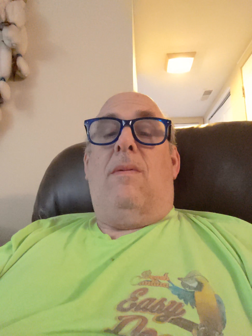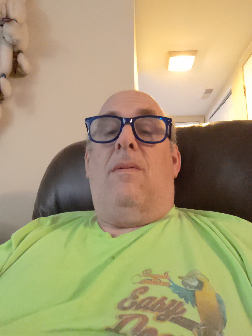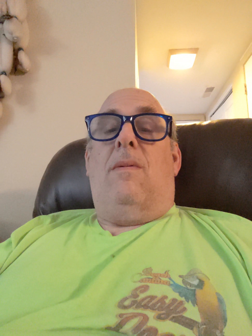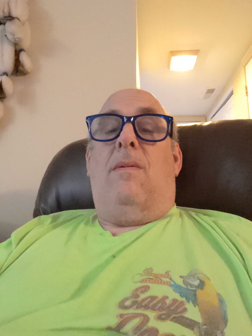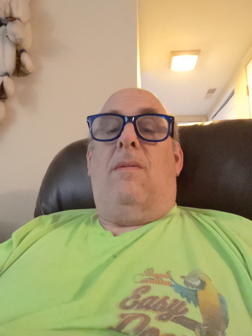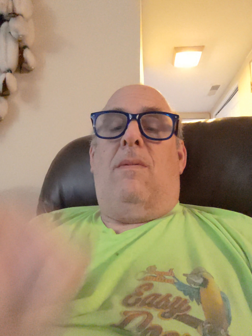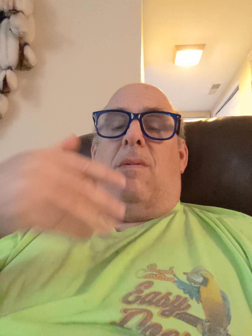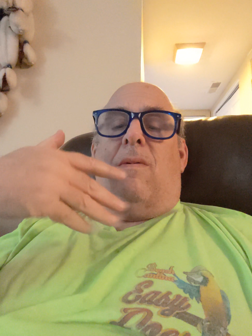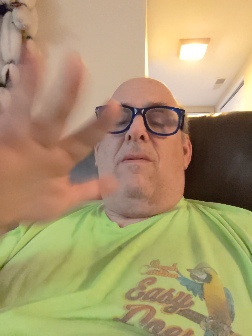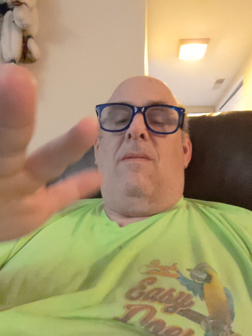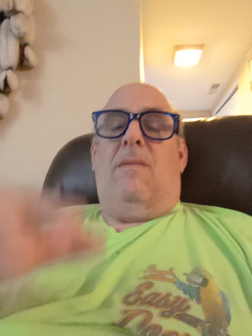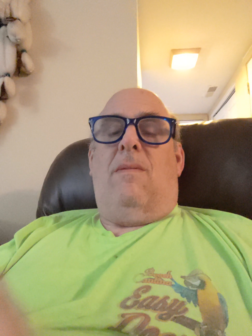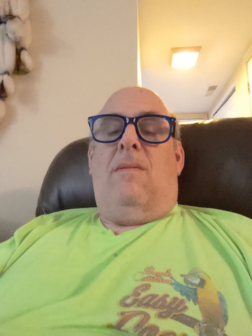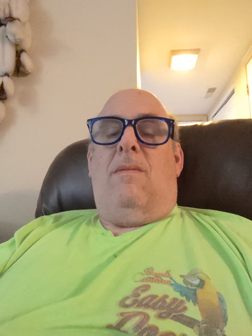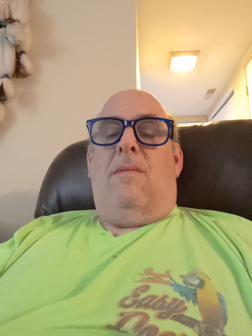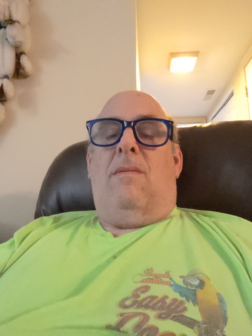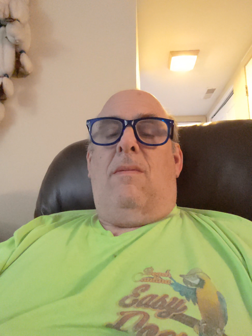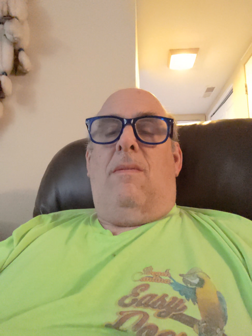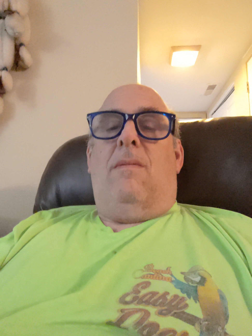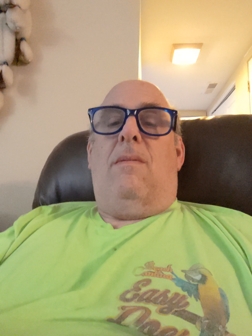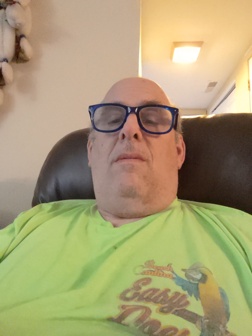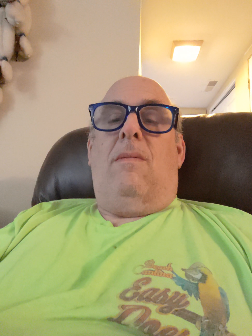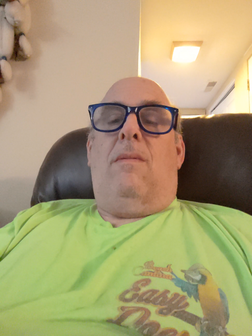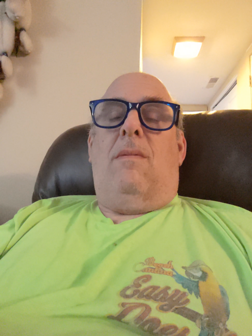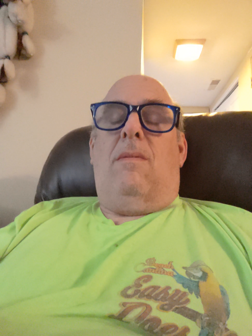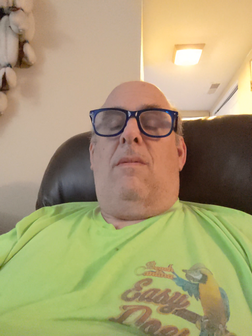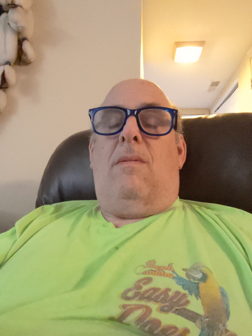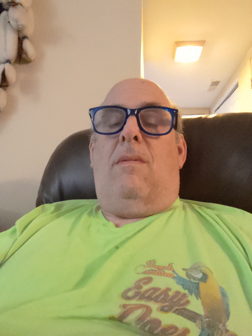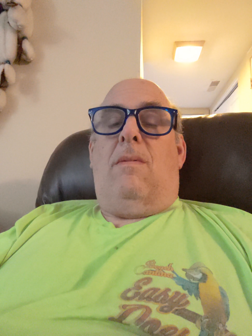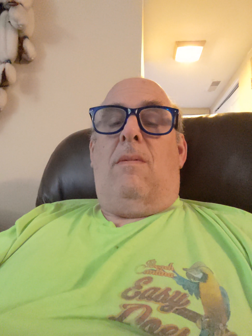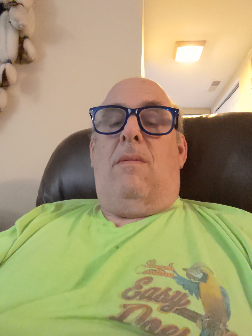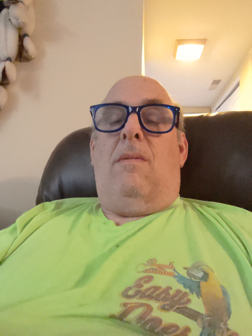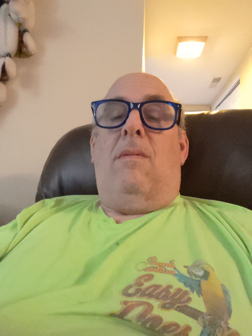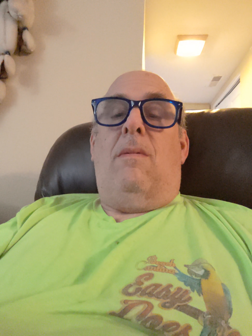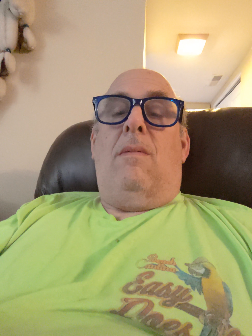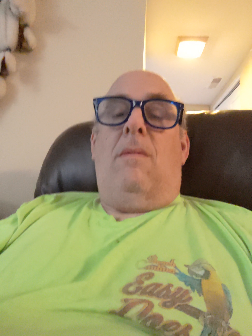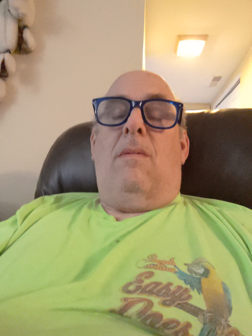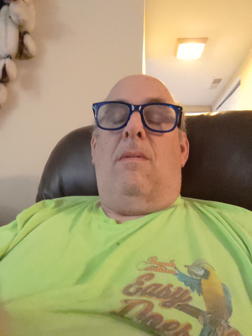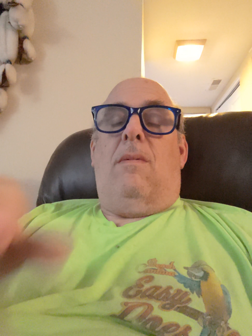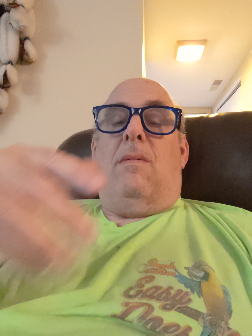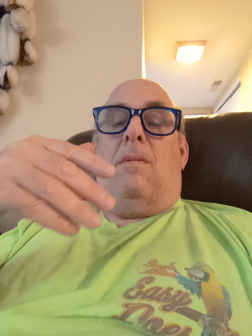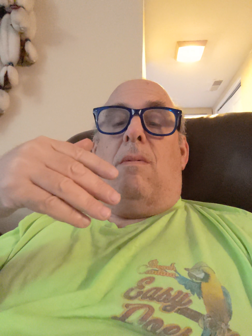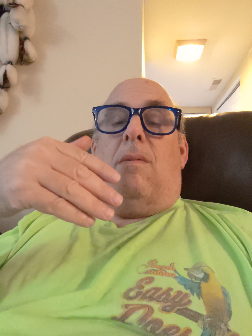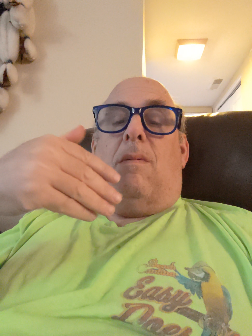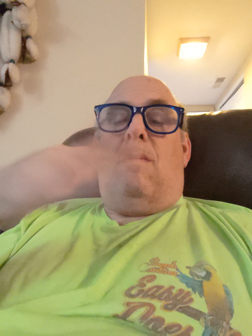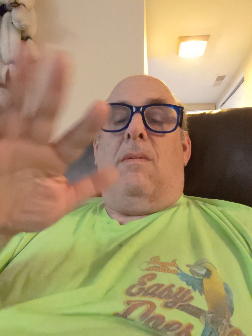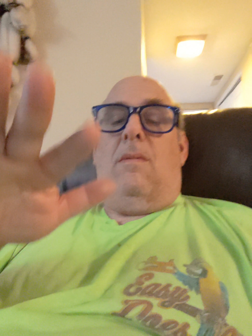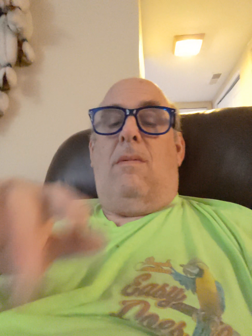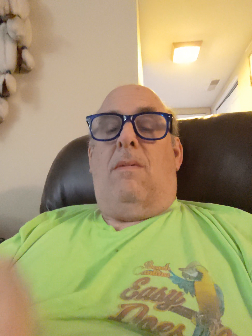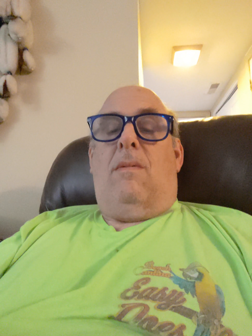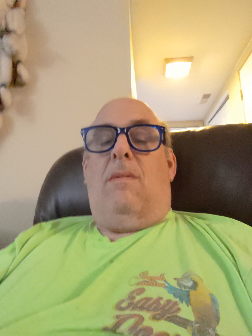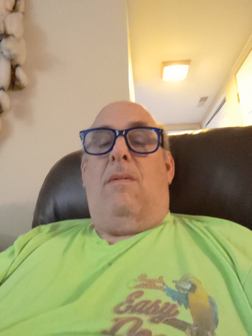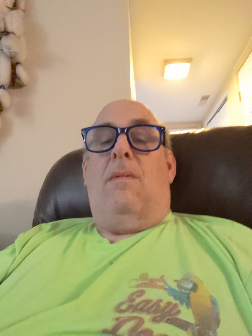finish